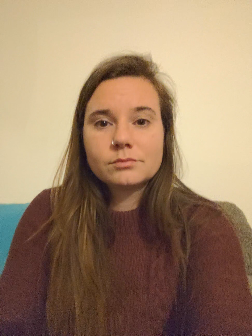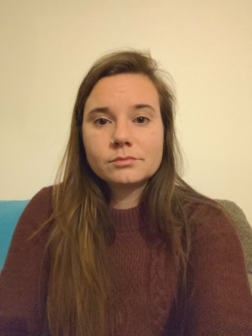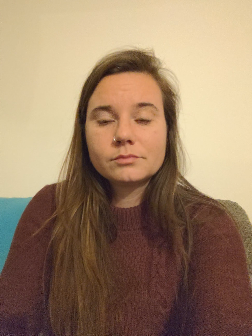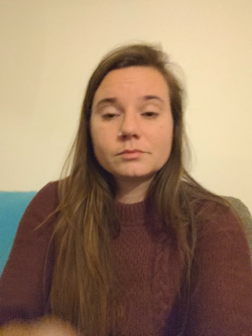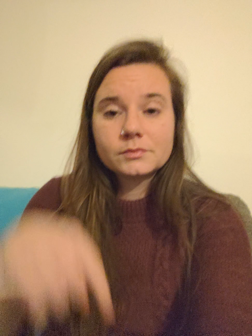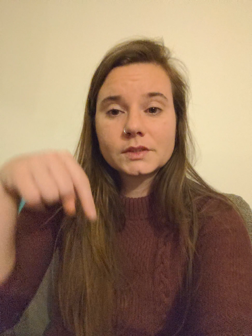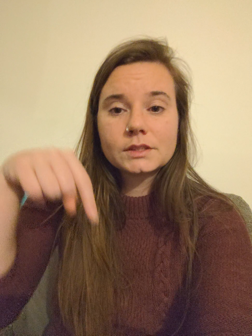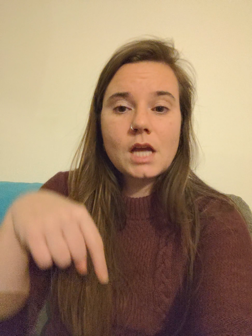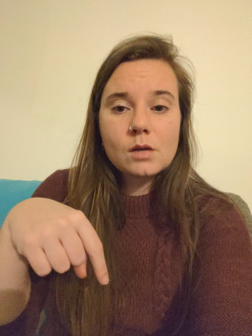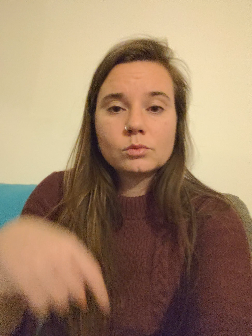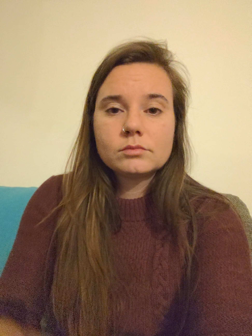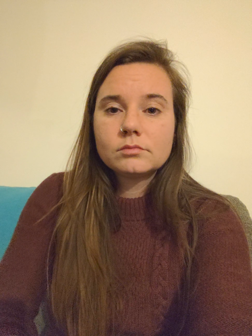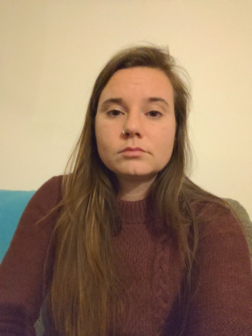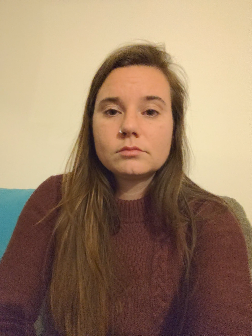down